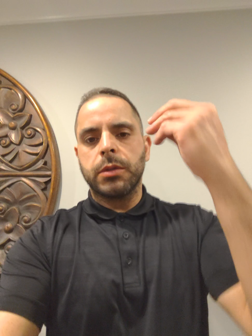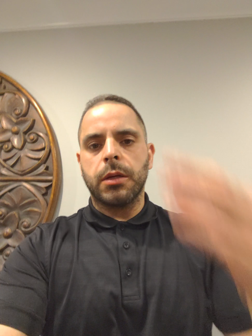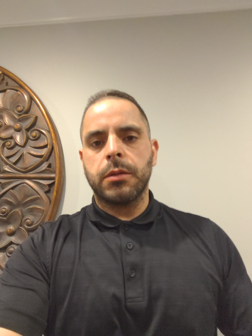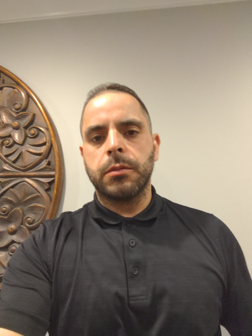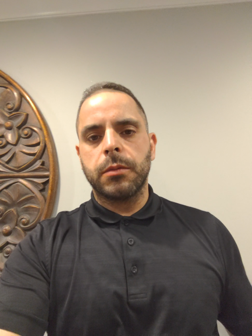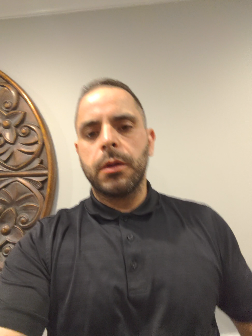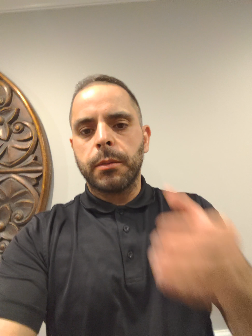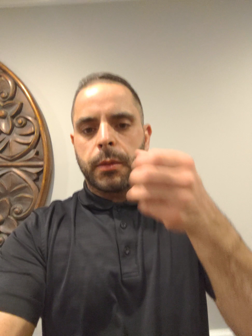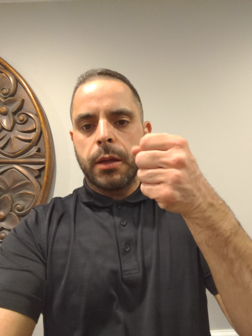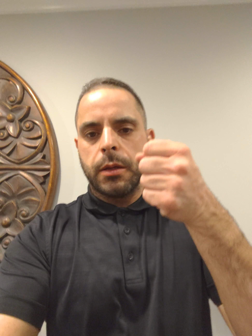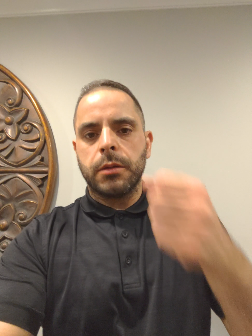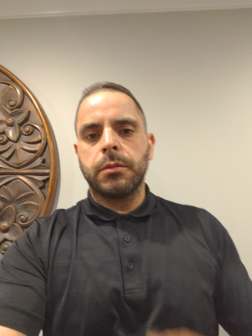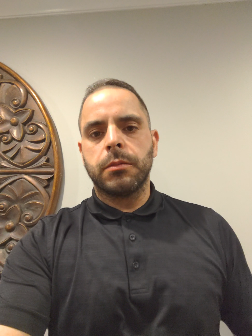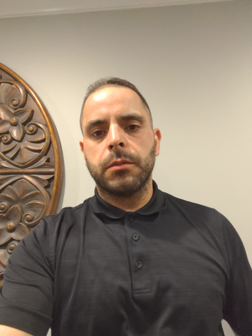milk